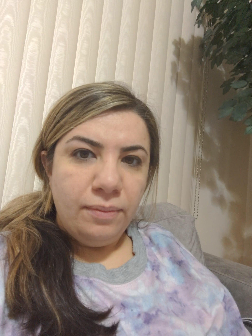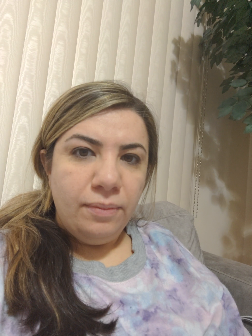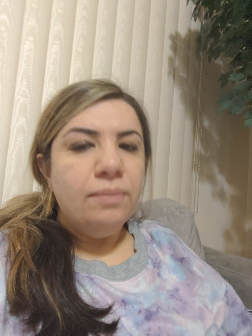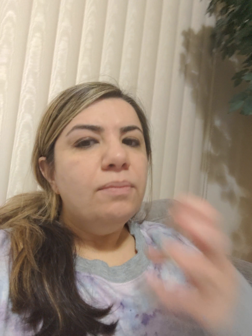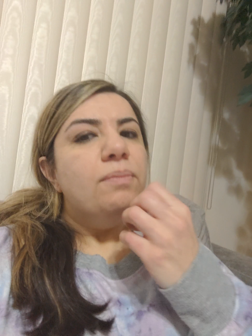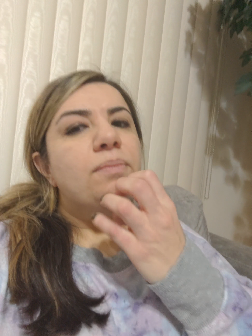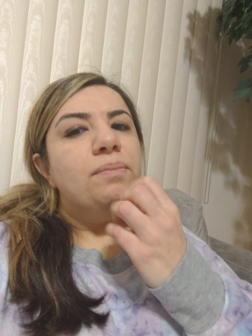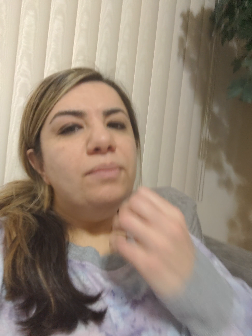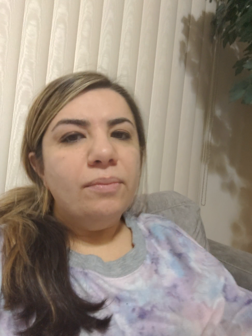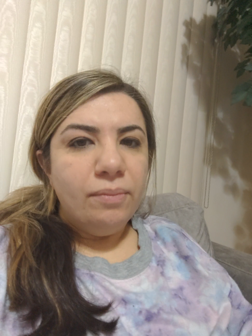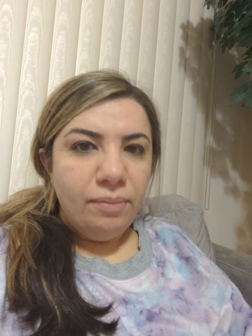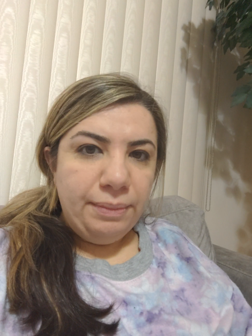underwear